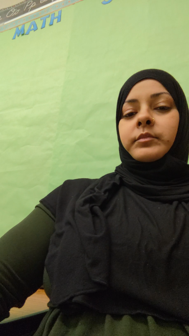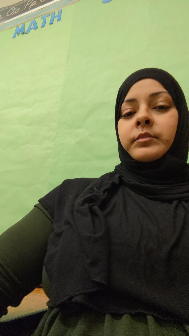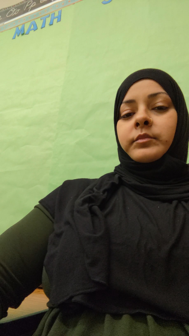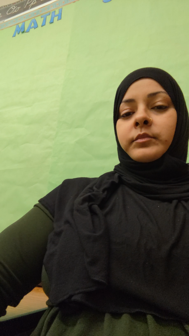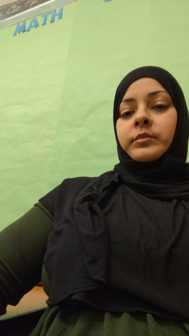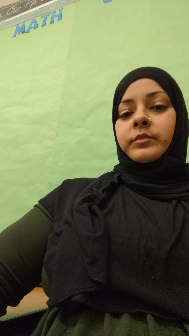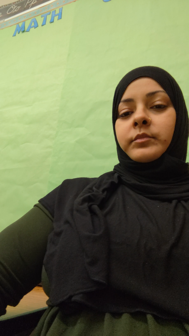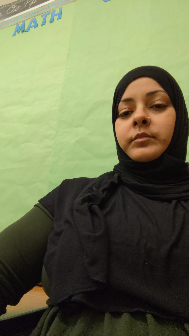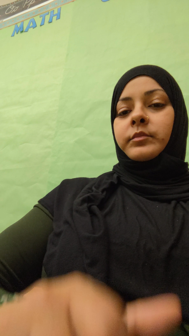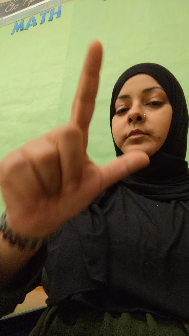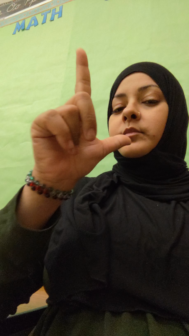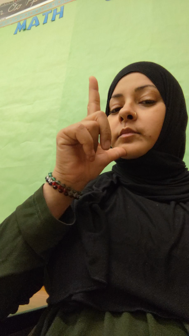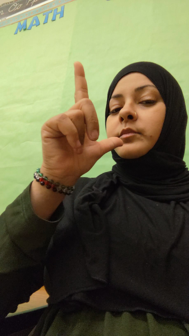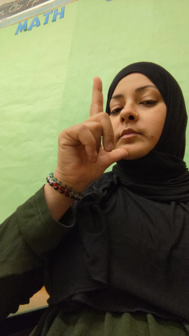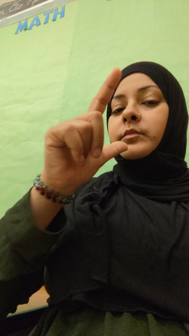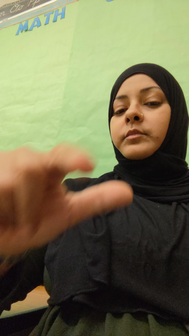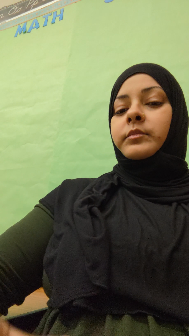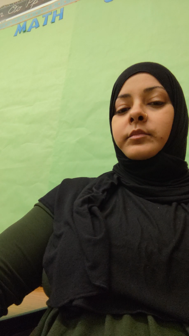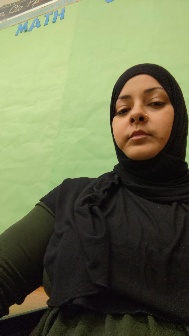lunch